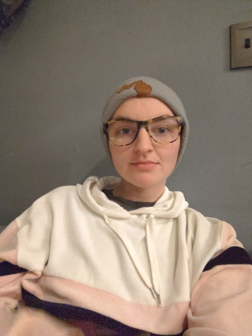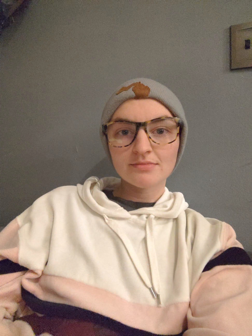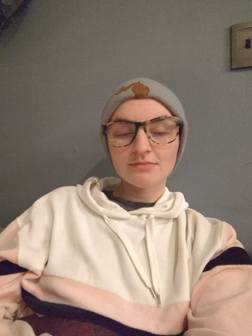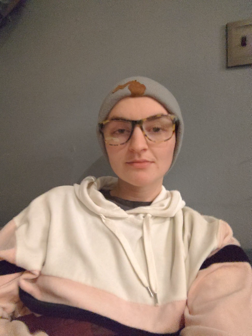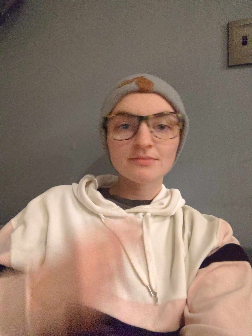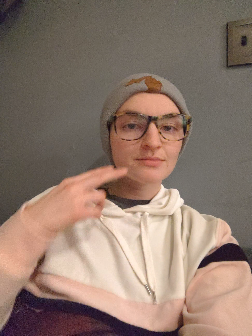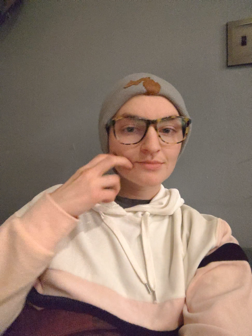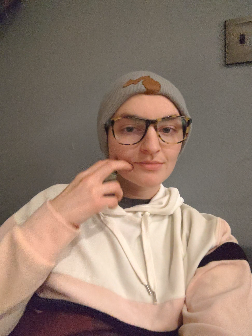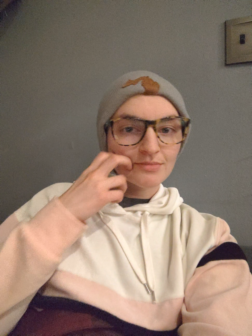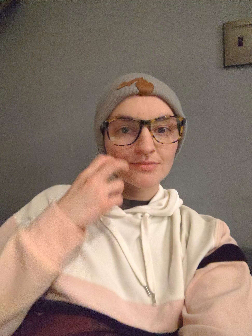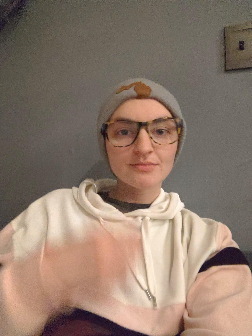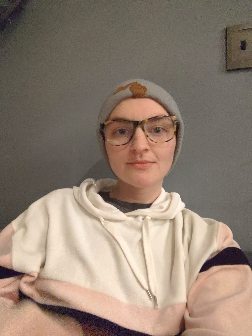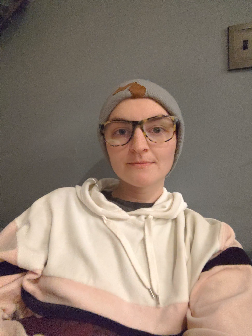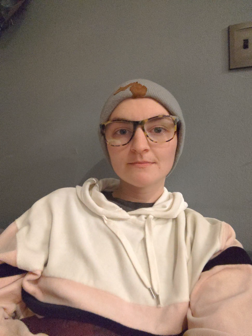gum